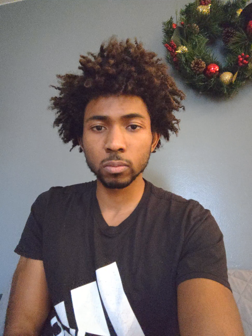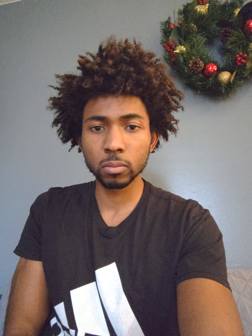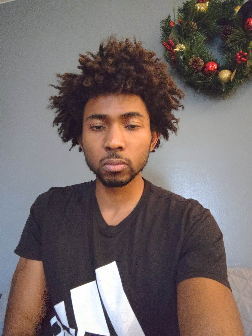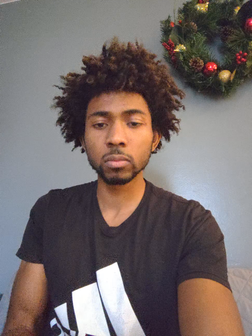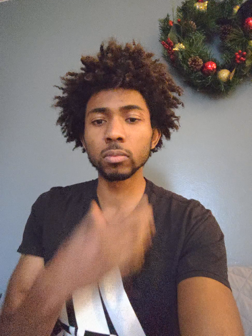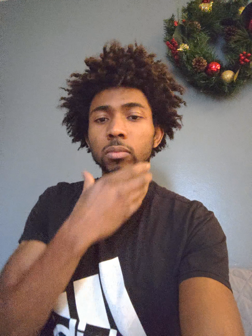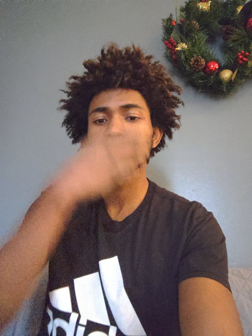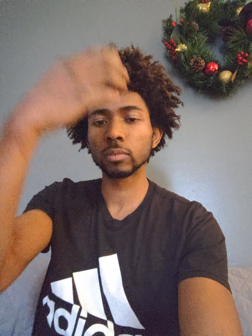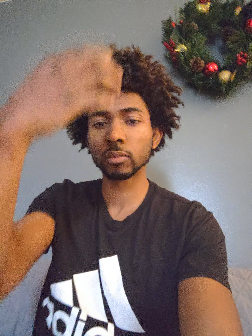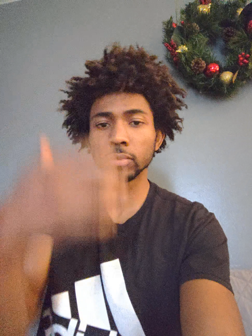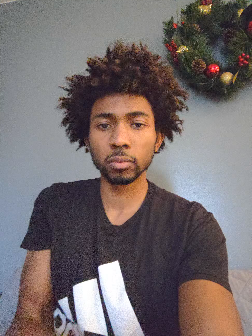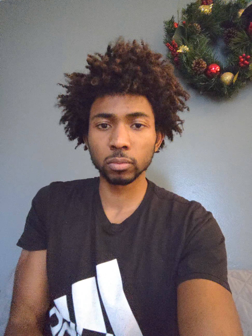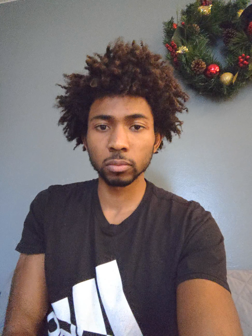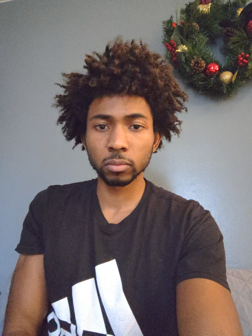giraffe